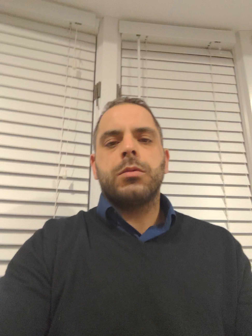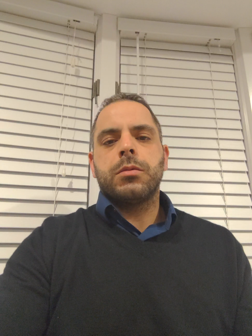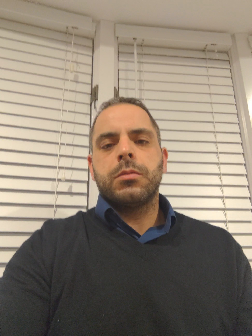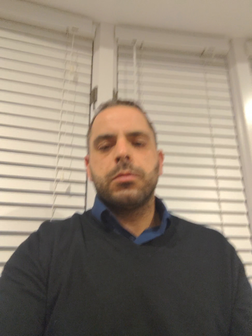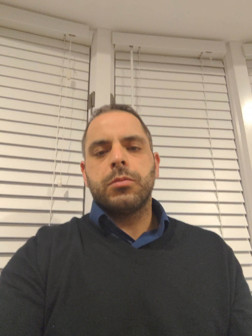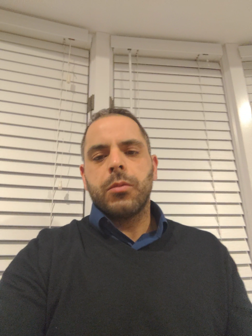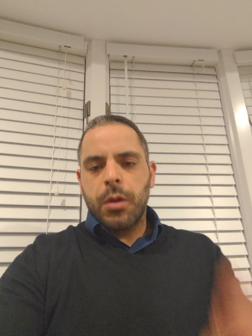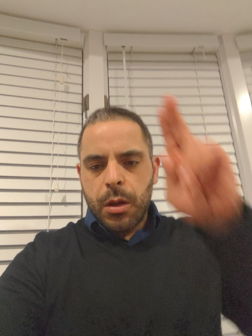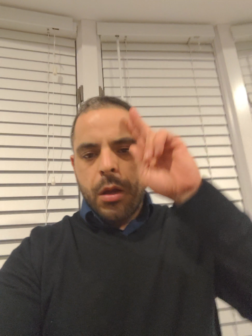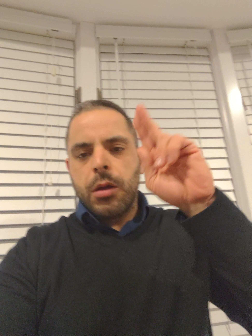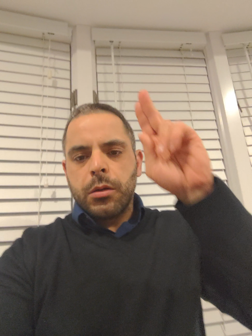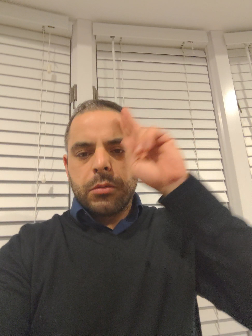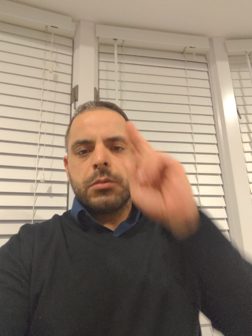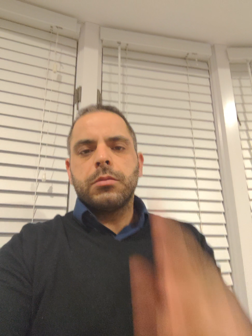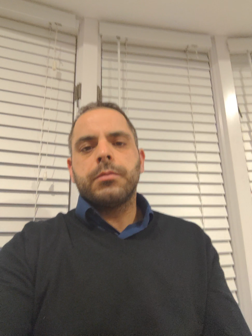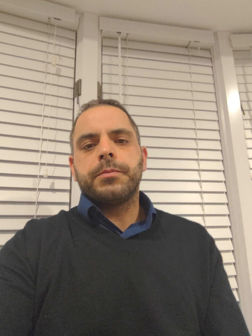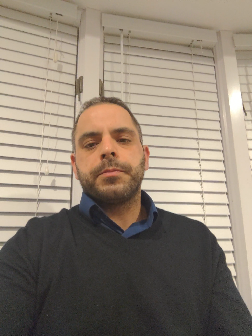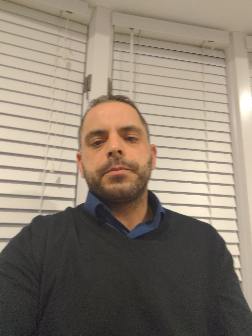uncle